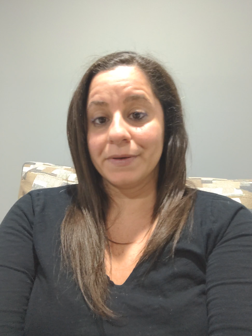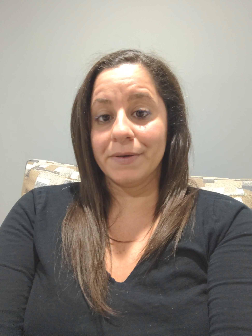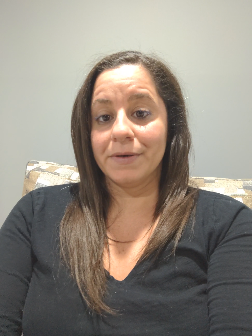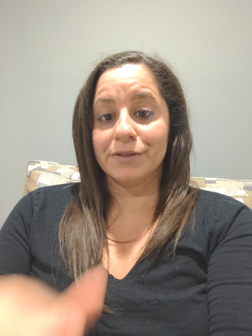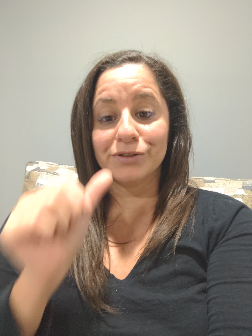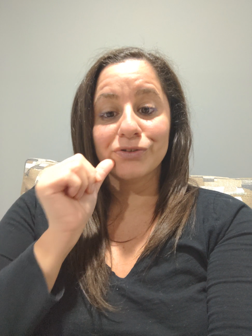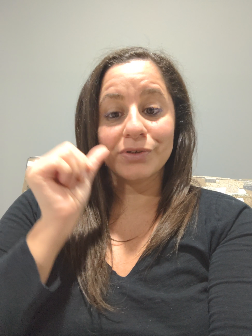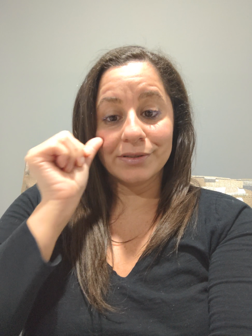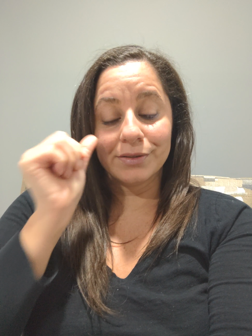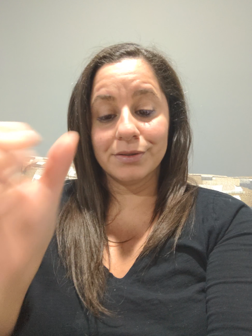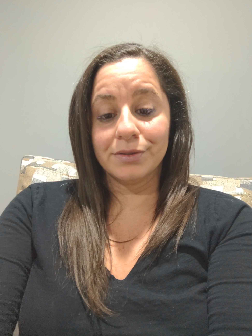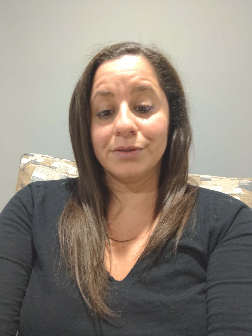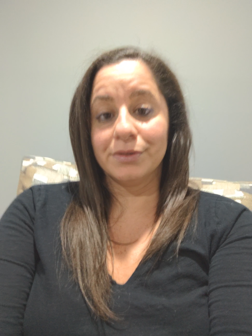yesterday